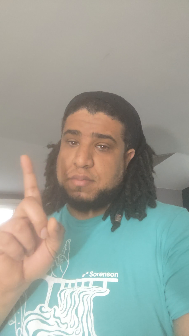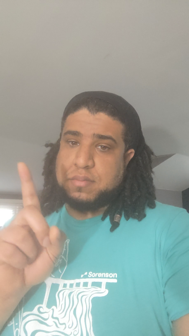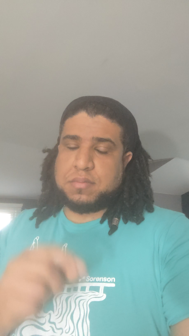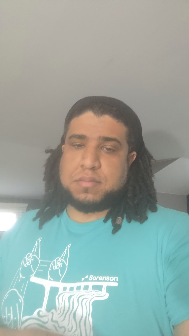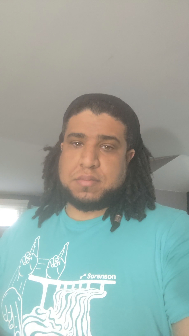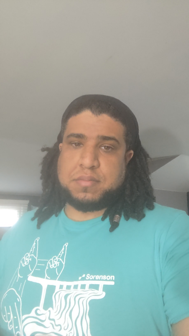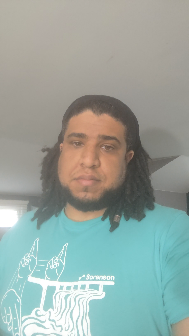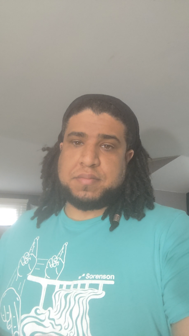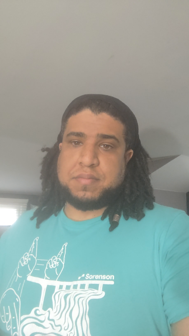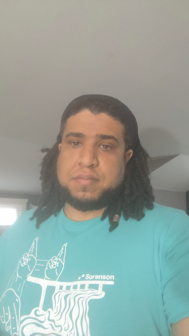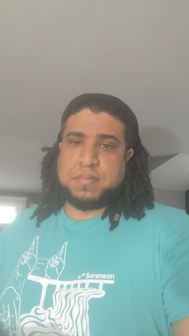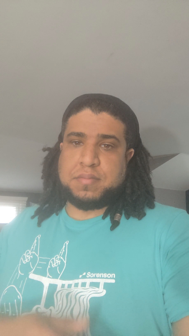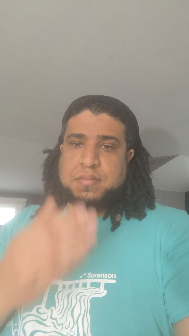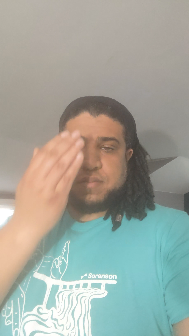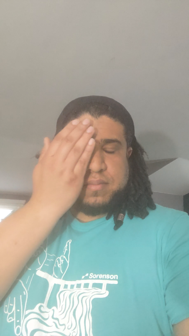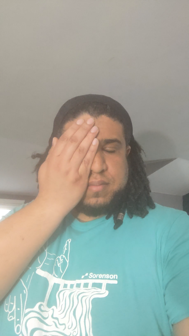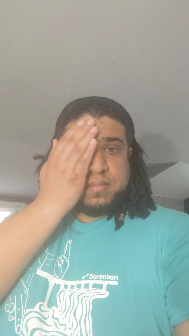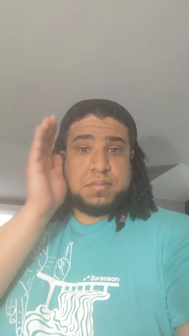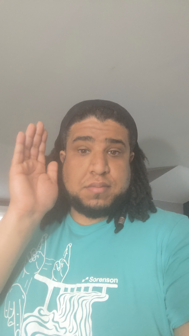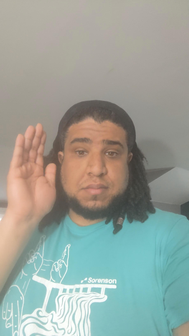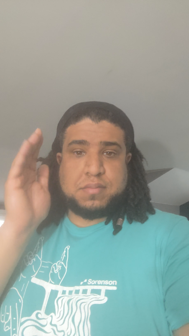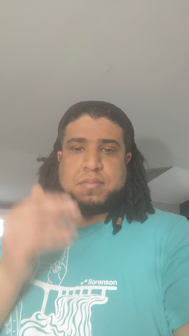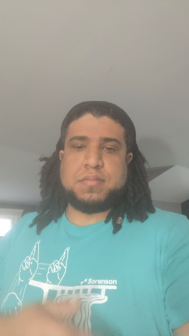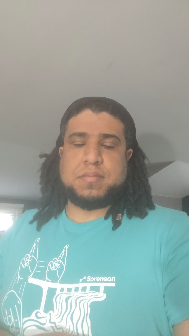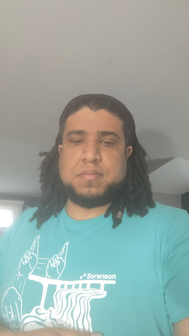peekaboo